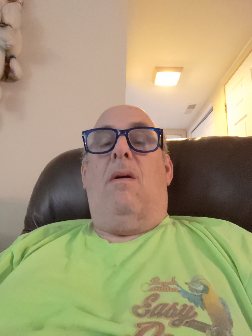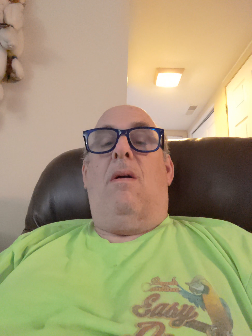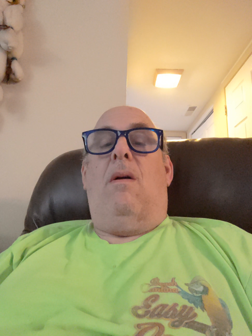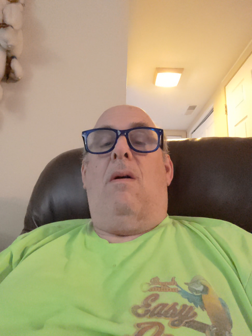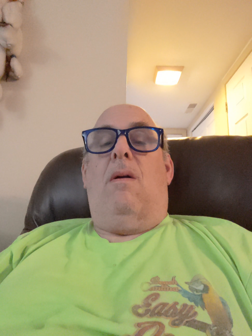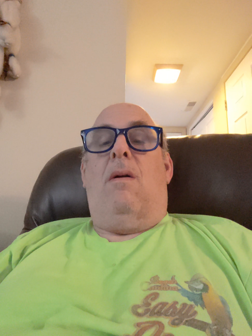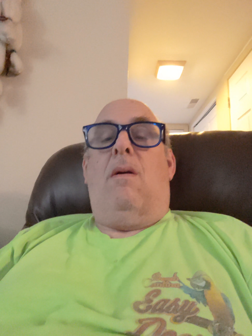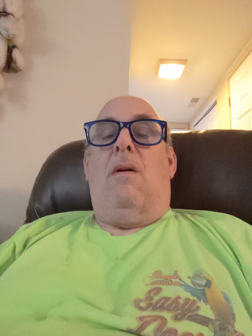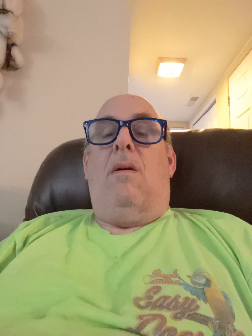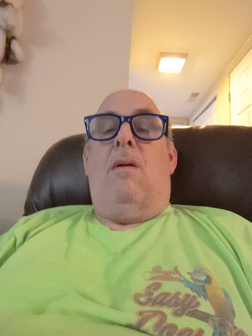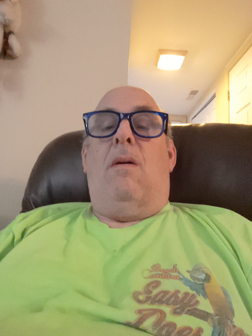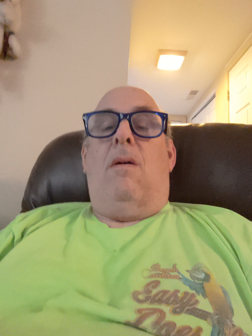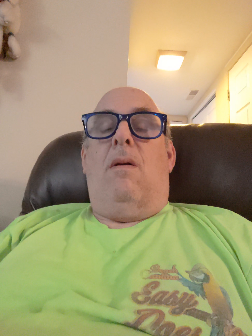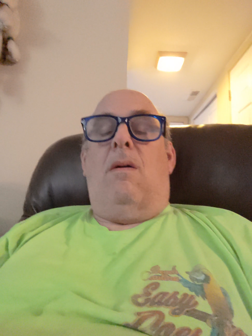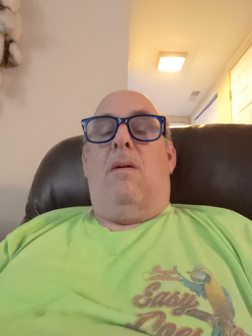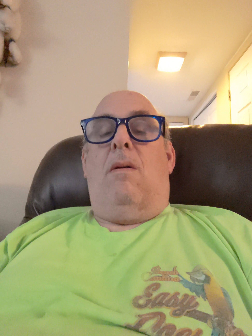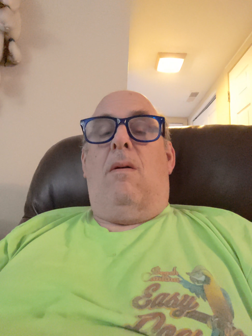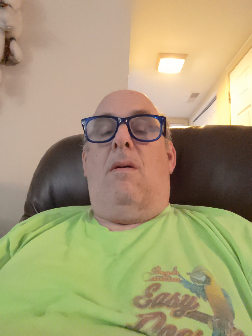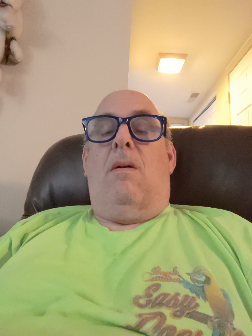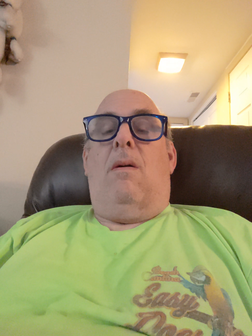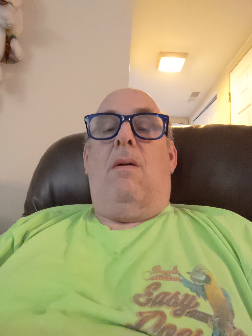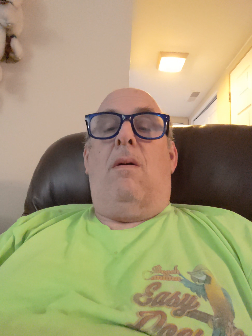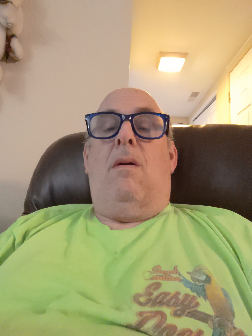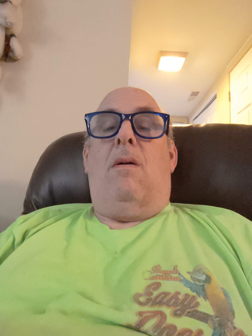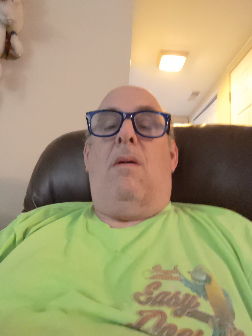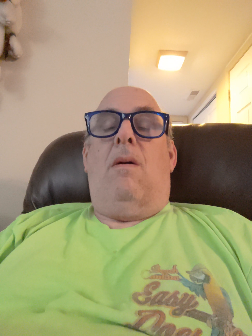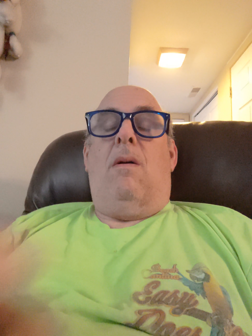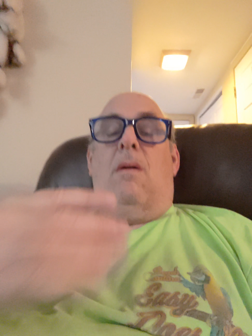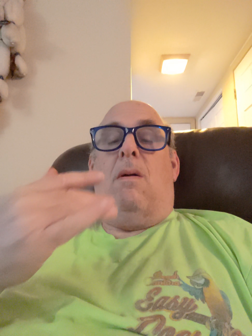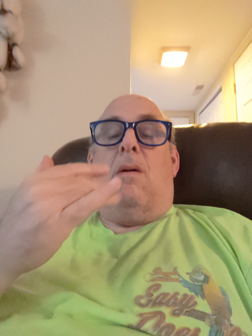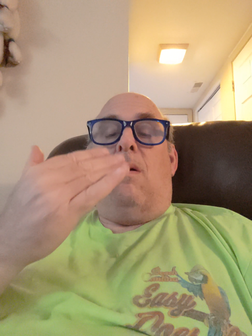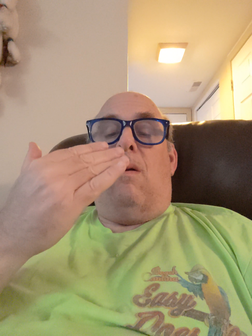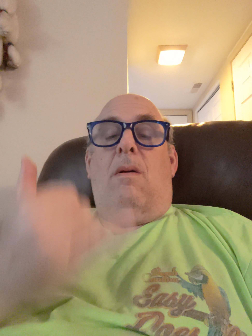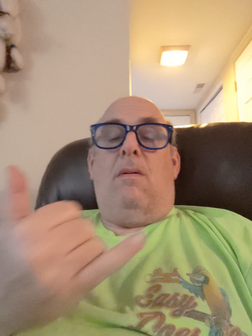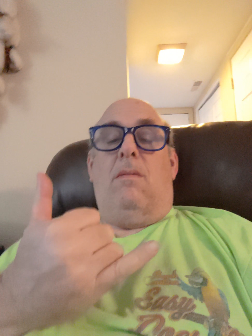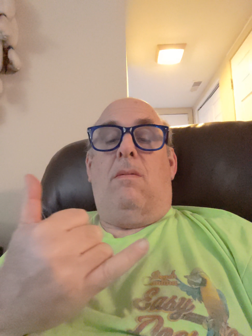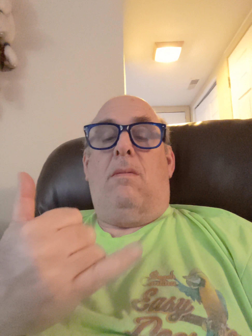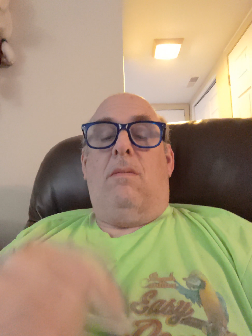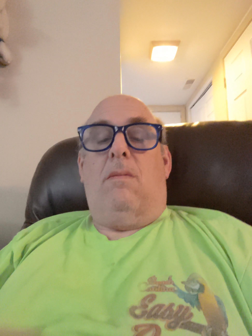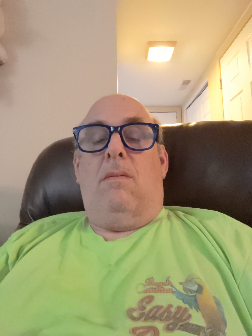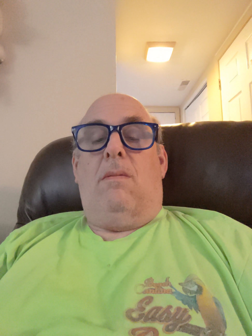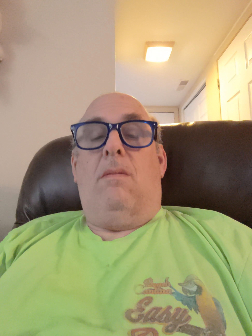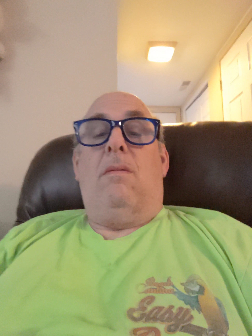now